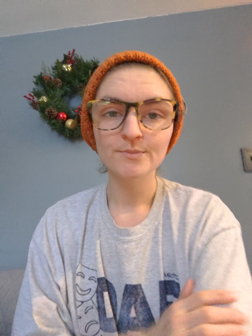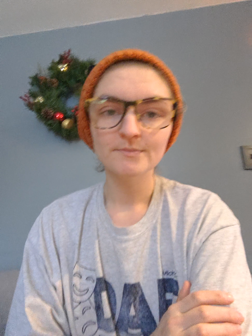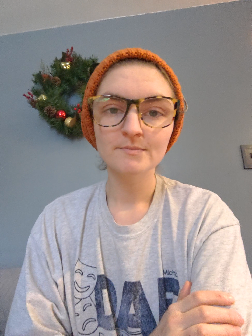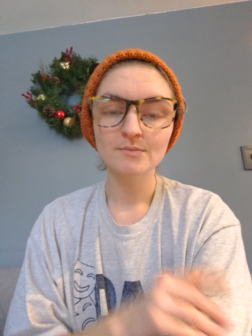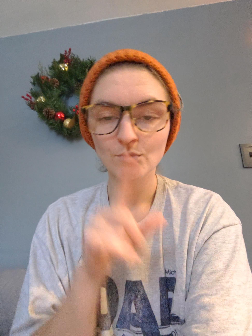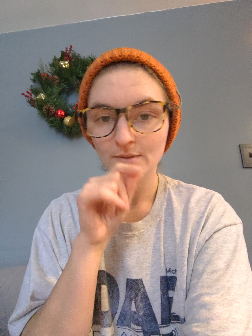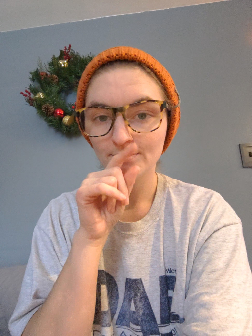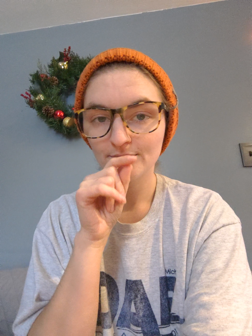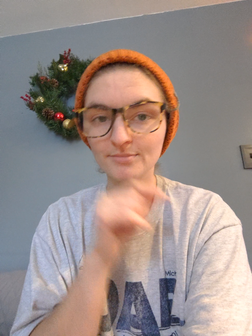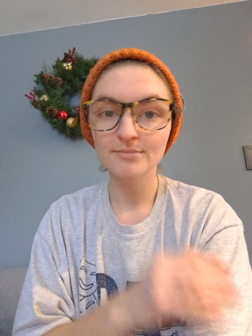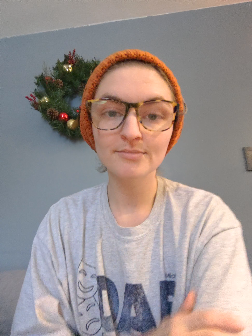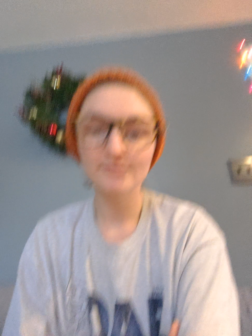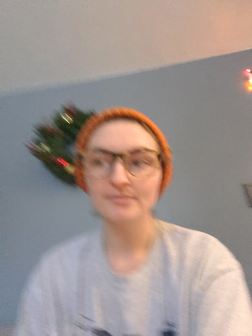bird